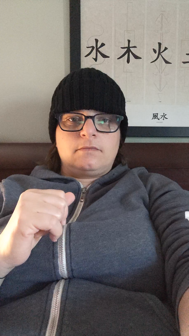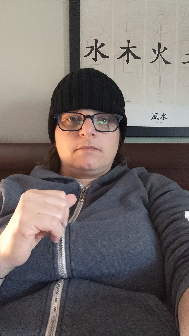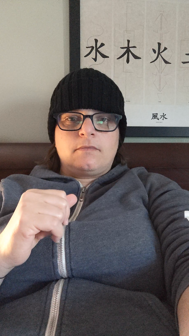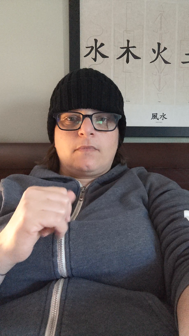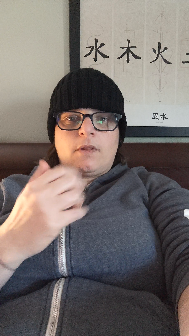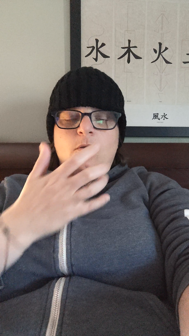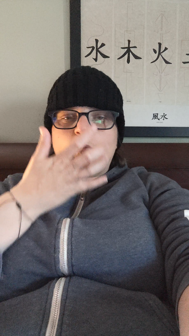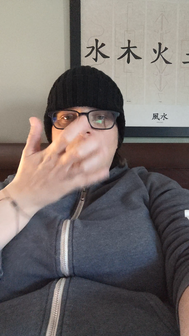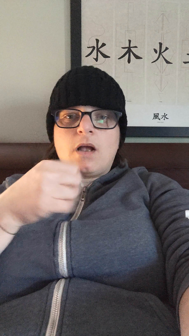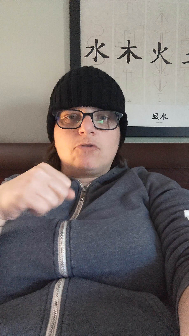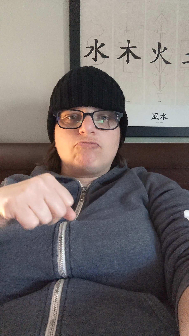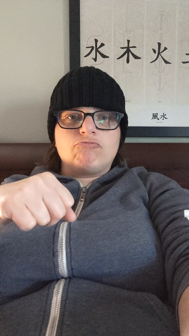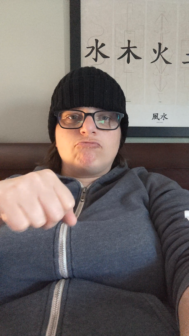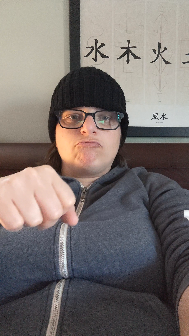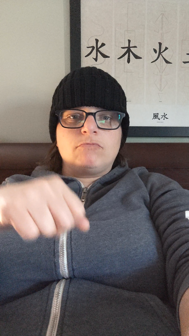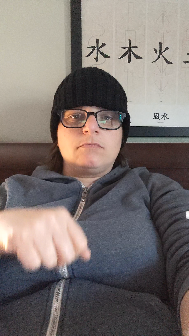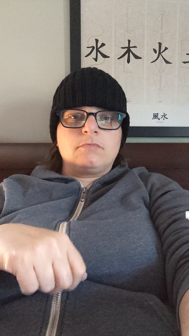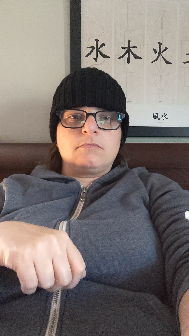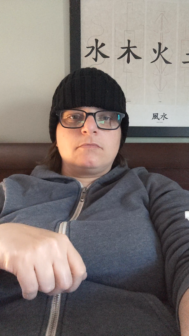lawn mower